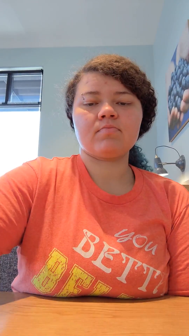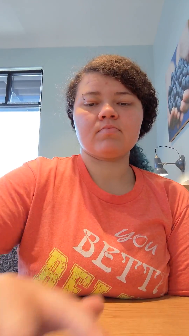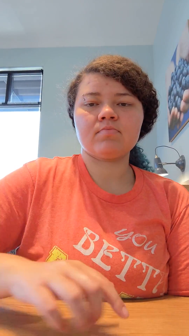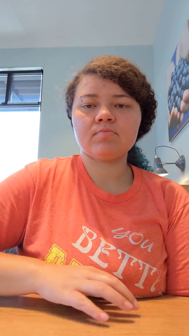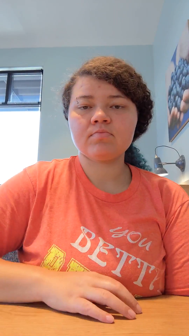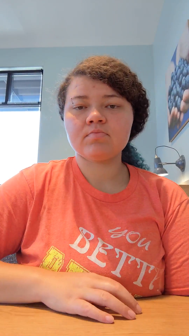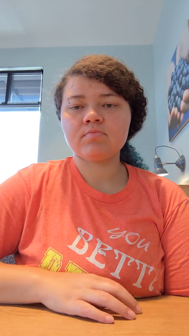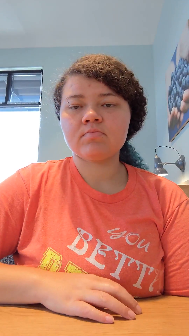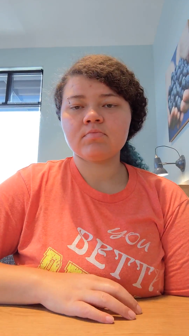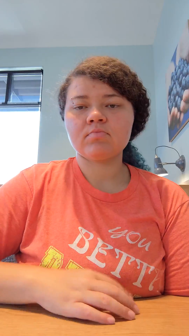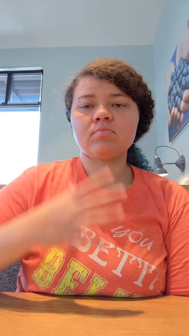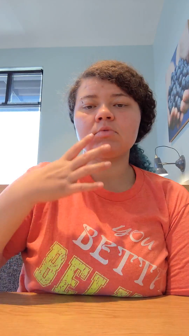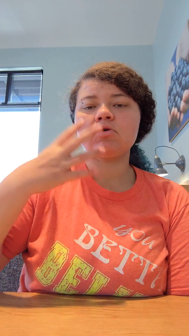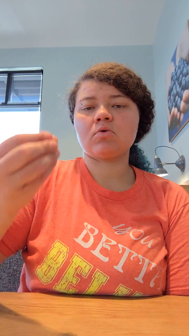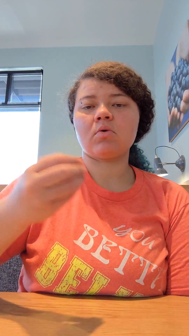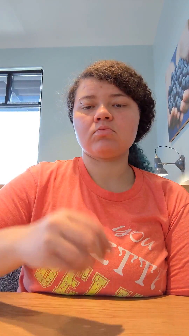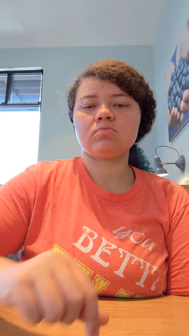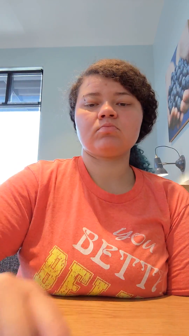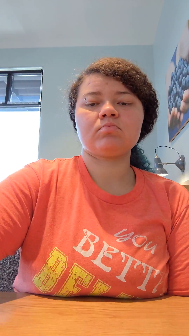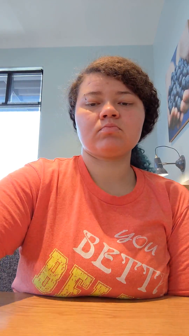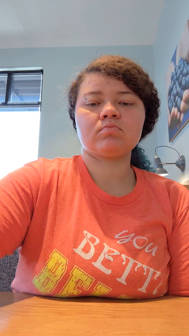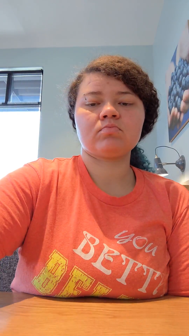got to